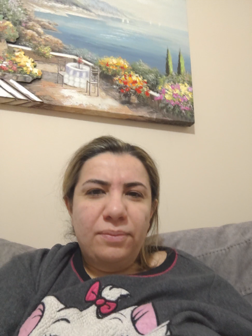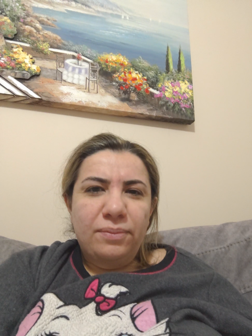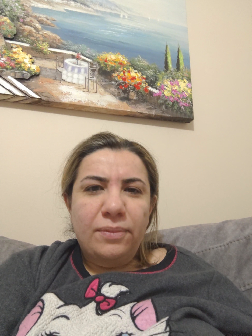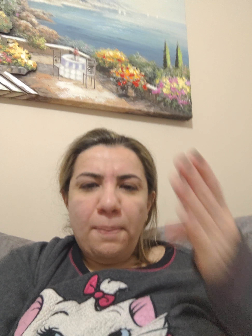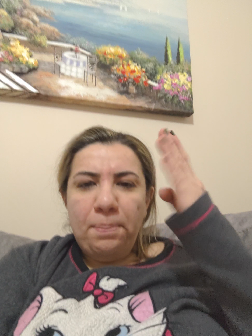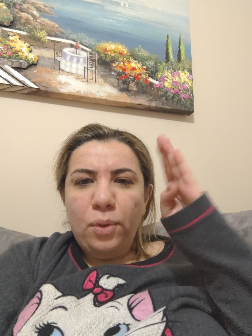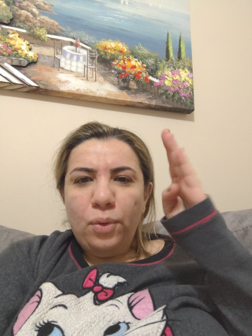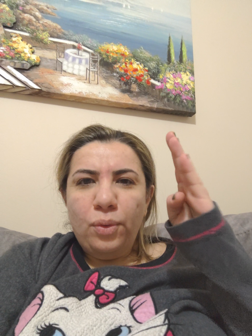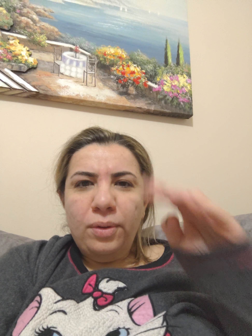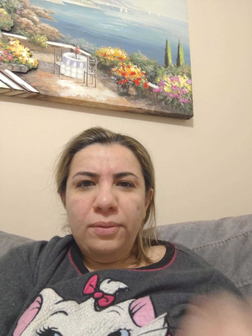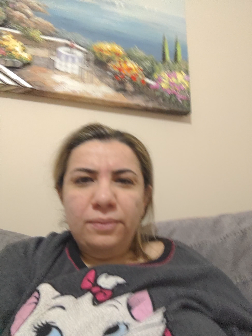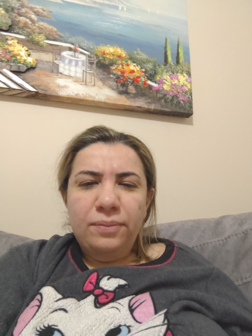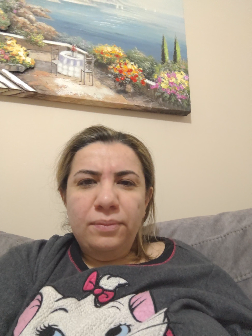blue